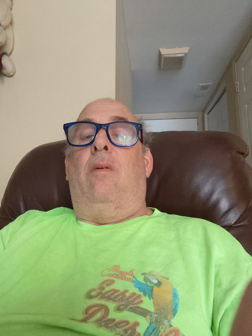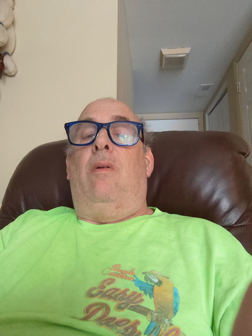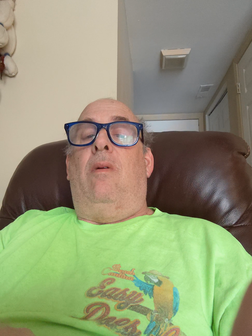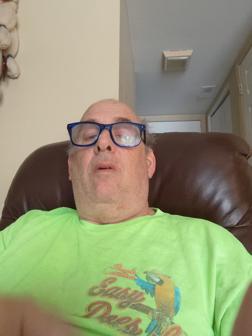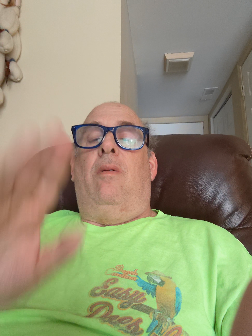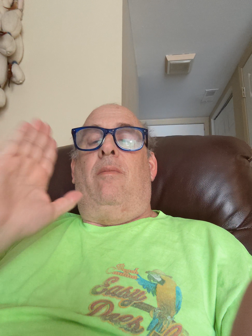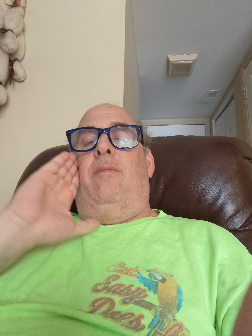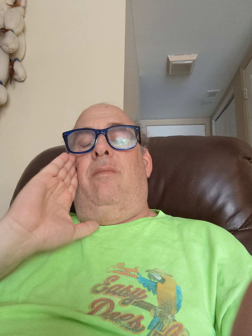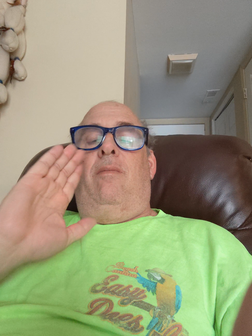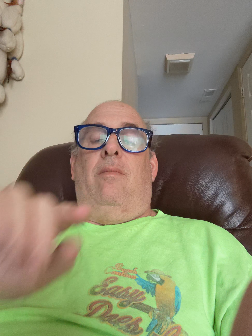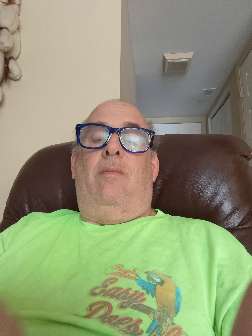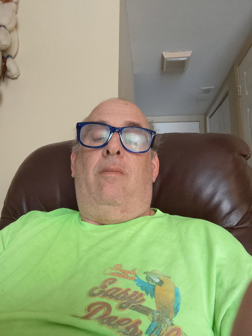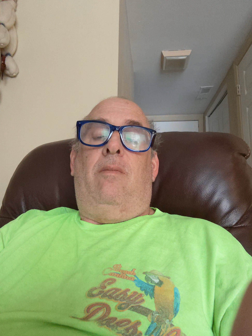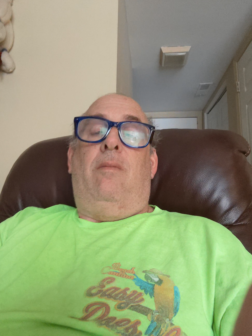bed